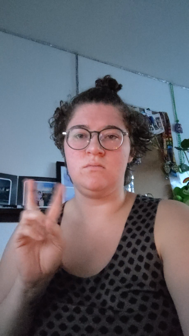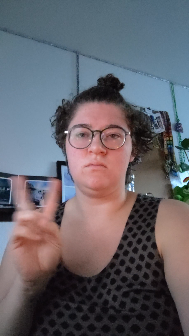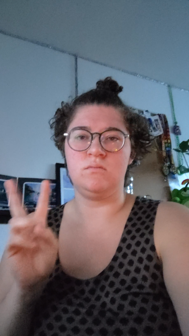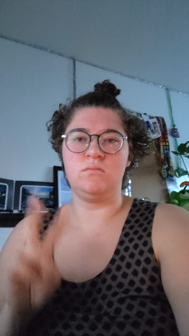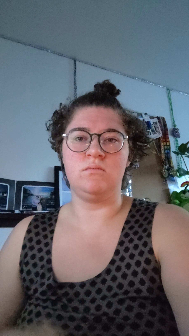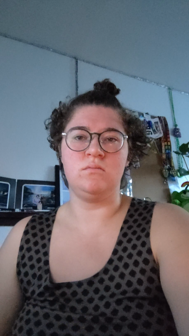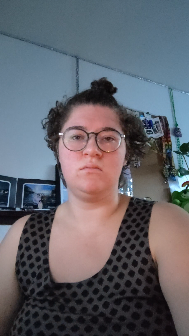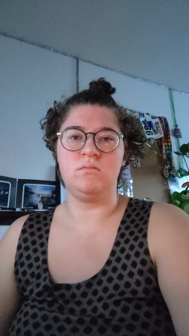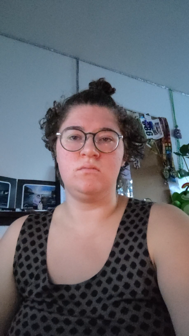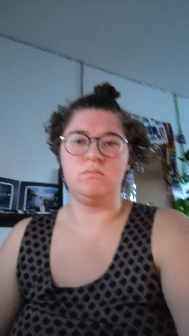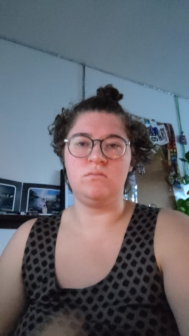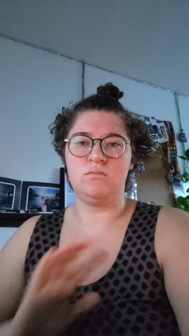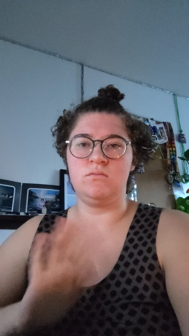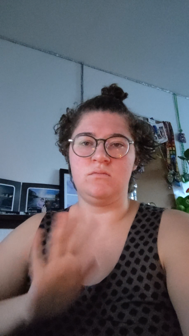cheese